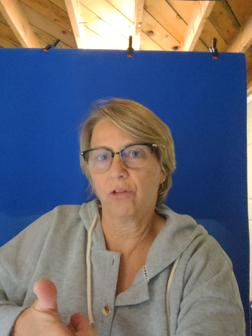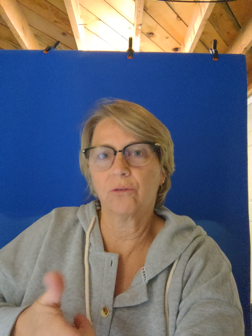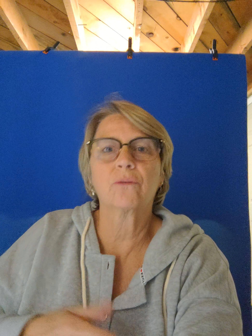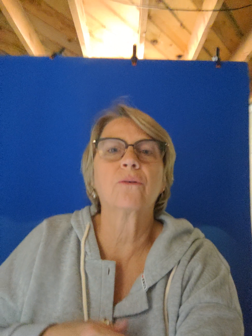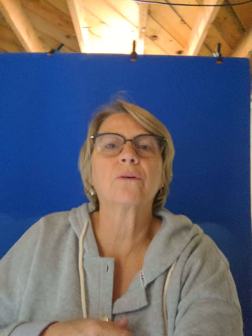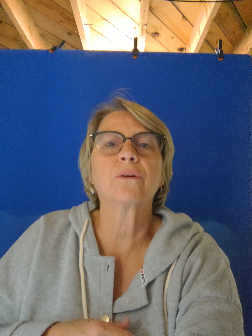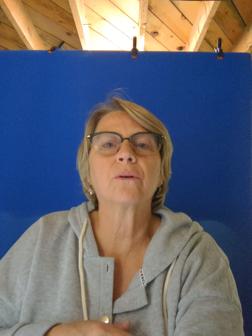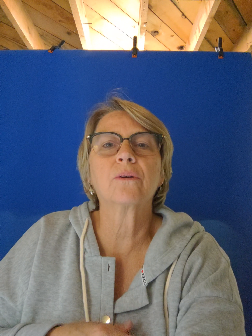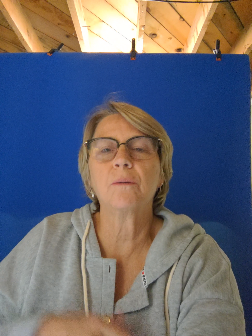brother